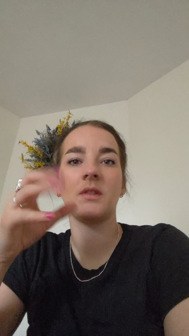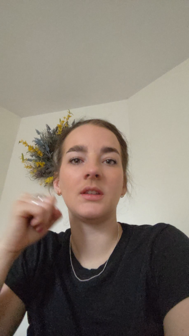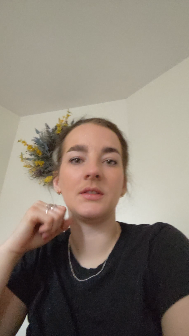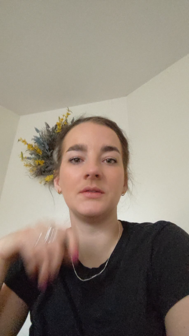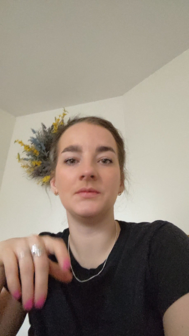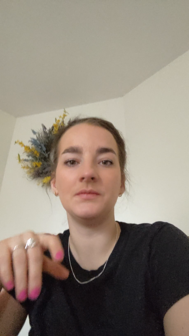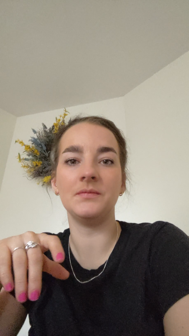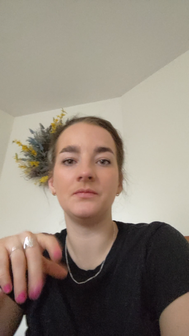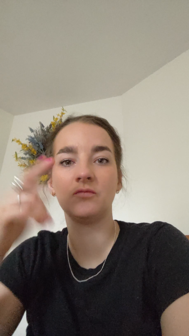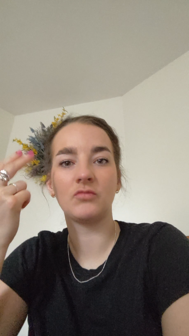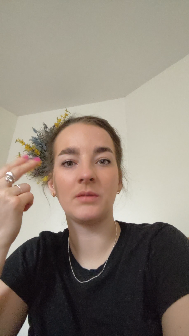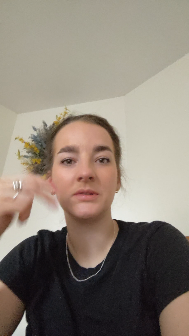rabbit